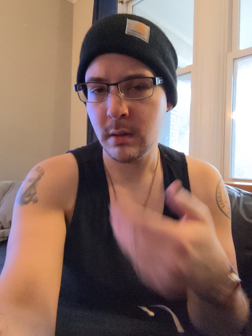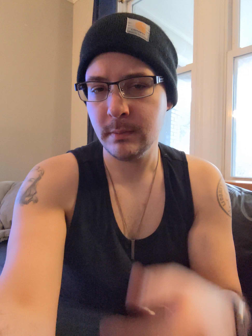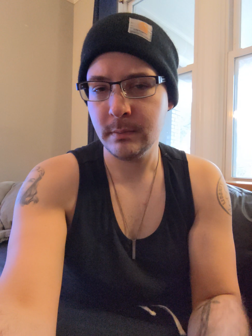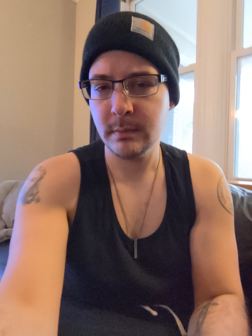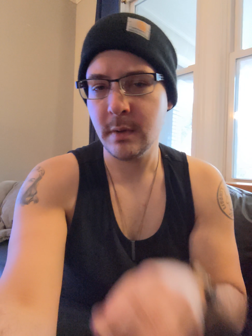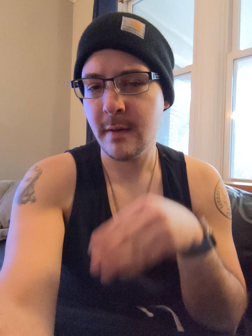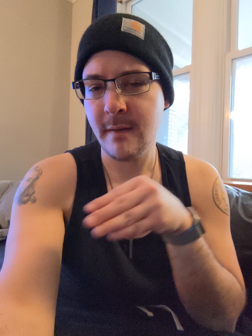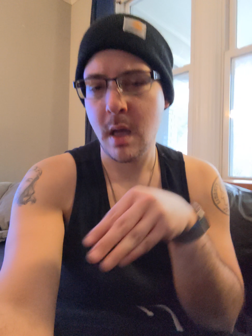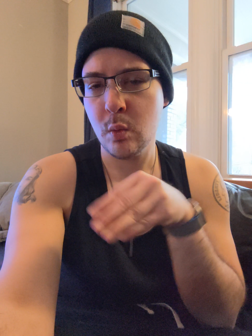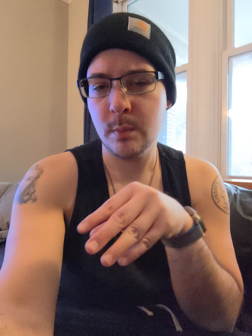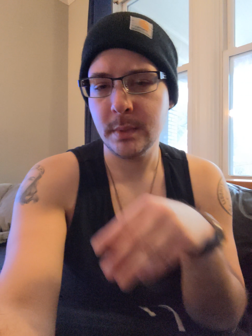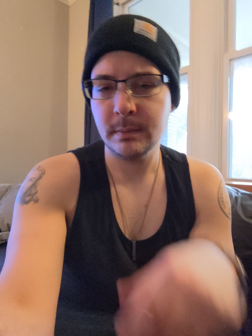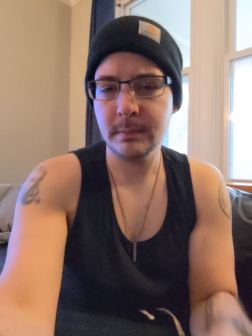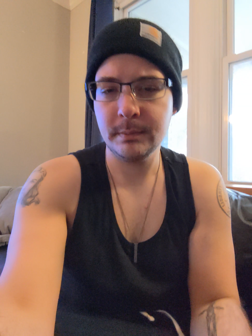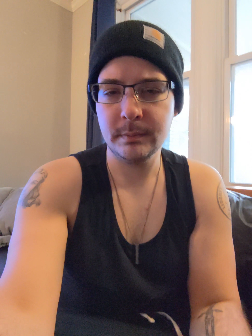vacuum